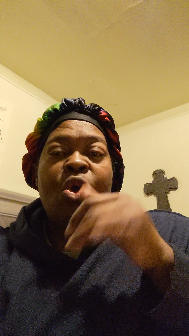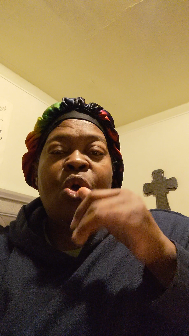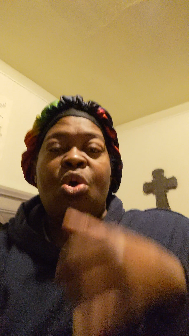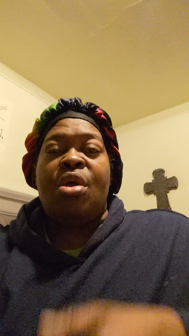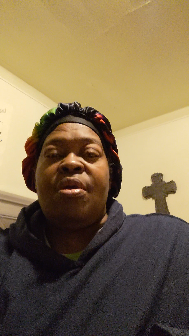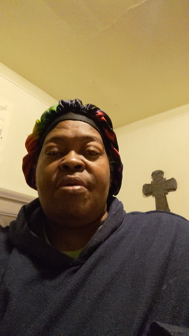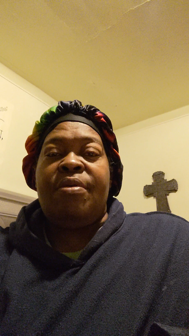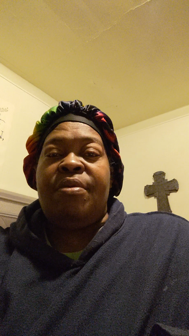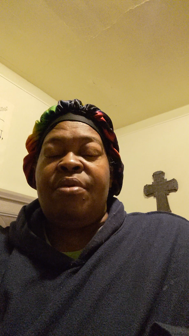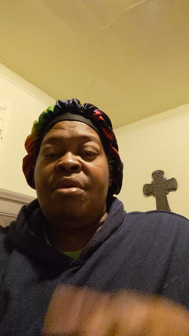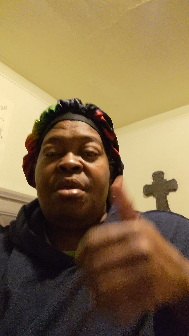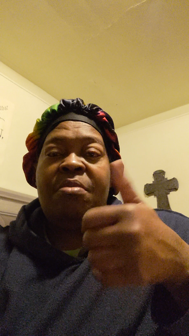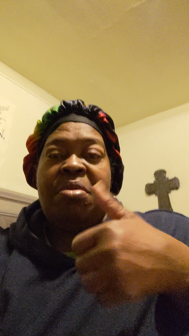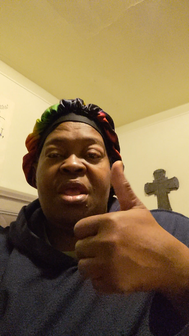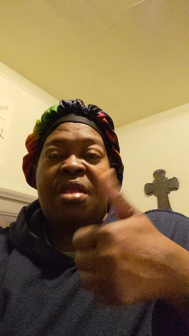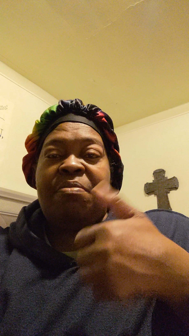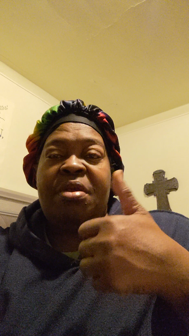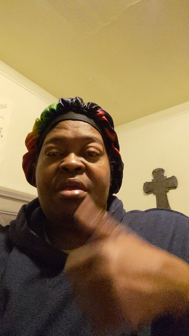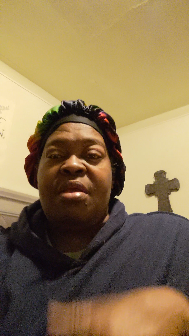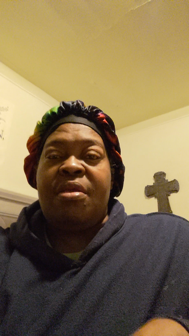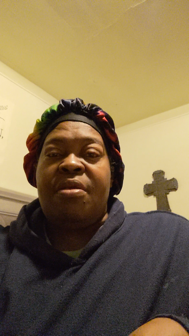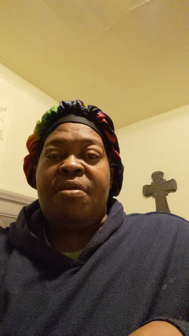basement